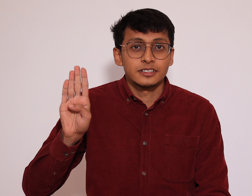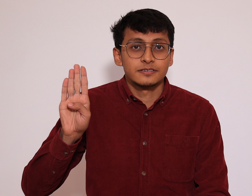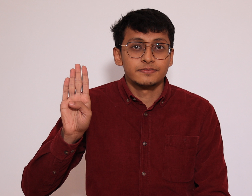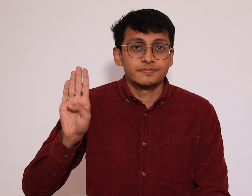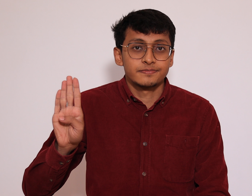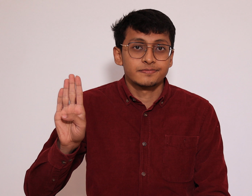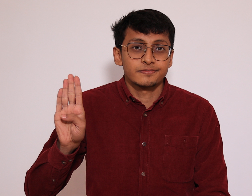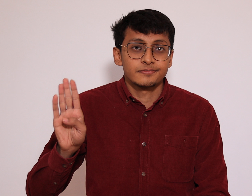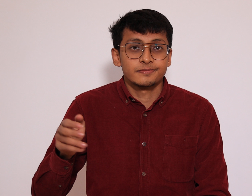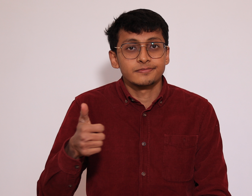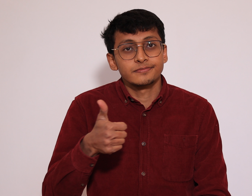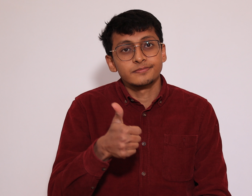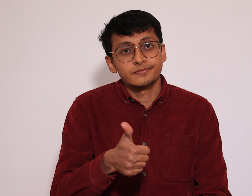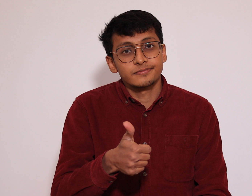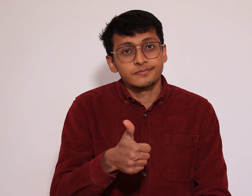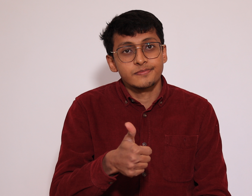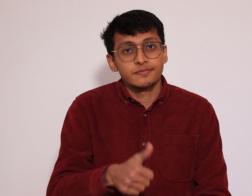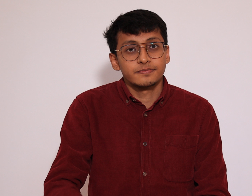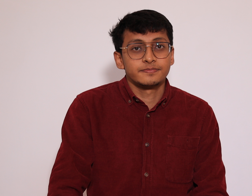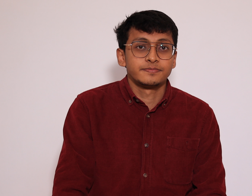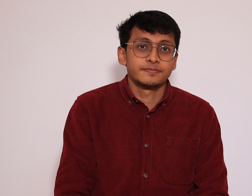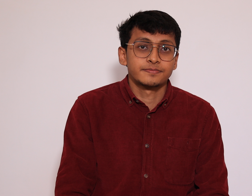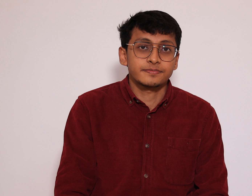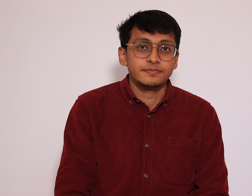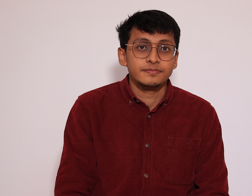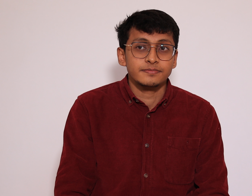best